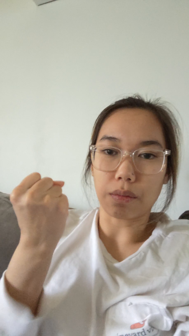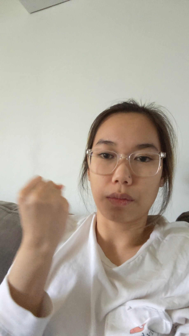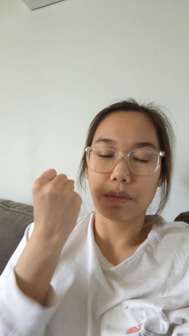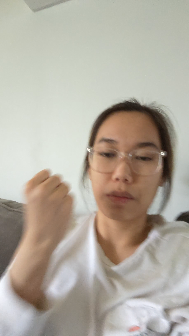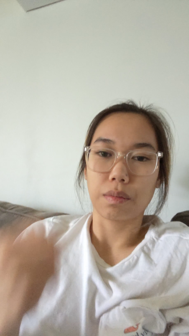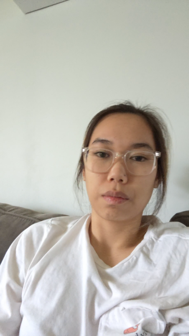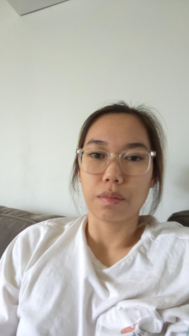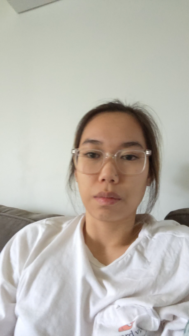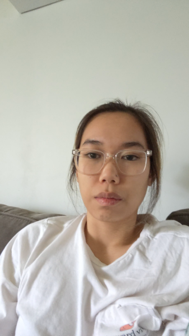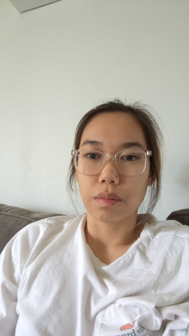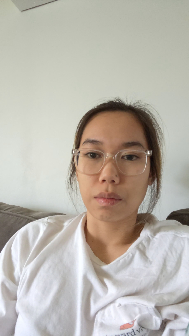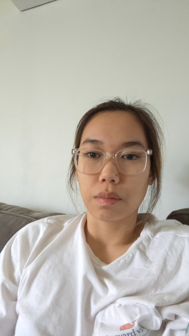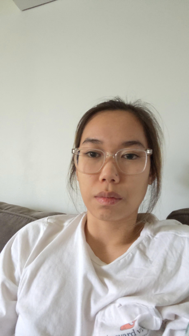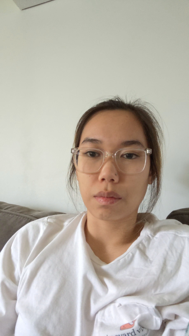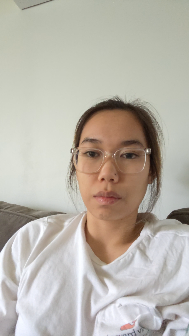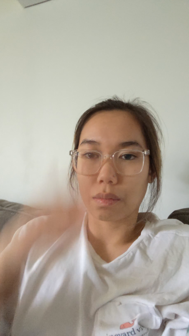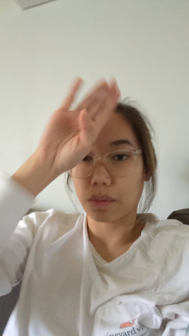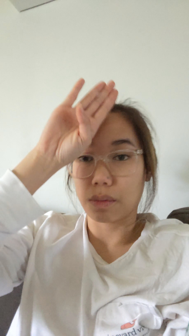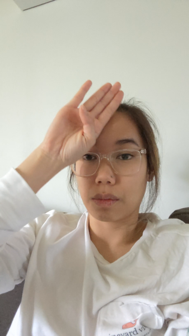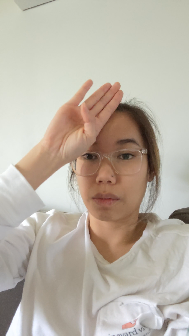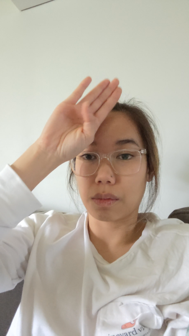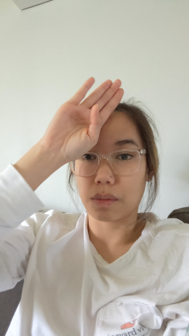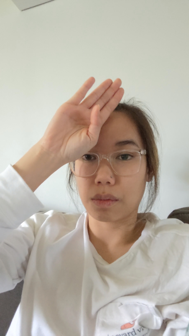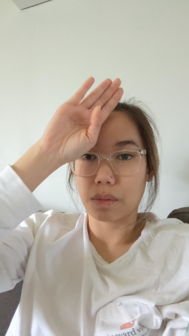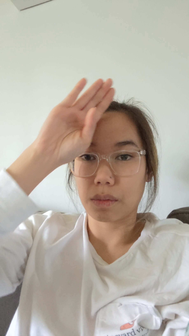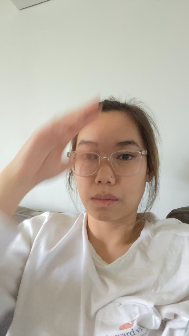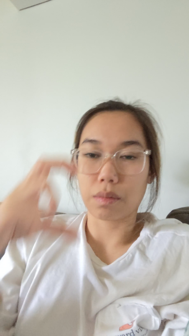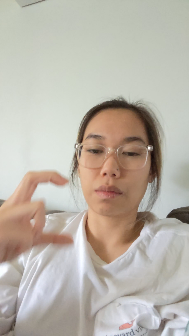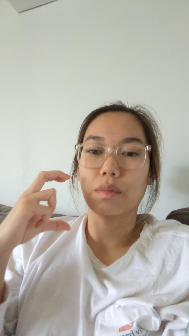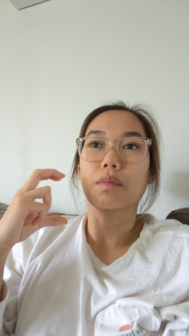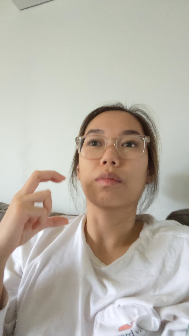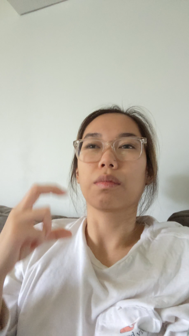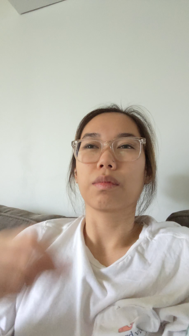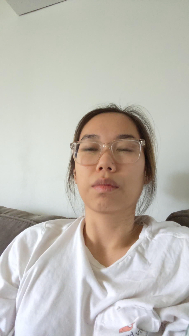fire truck